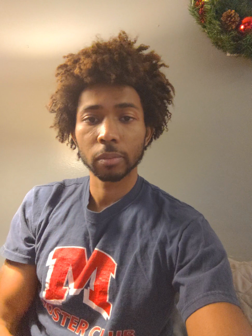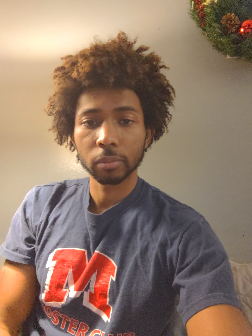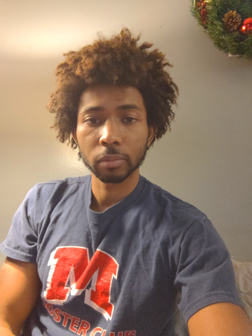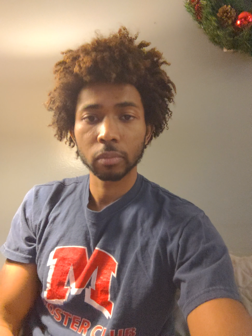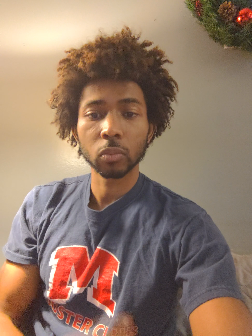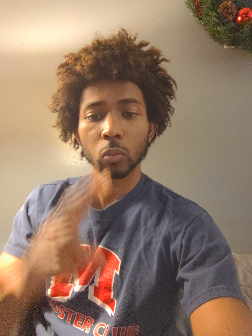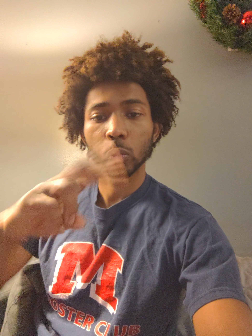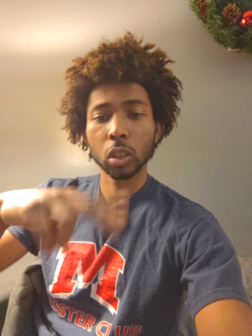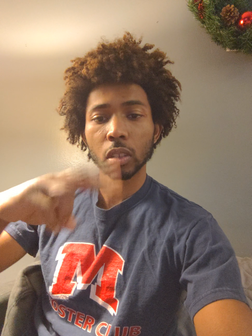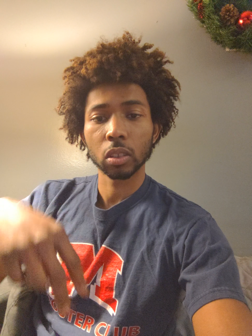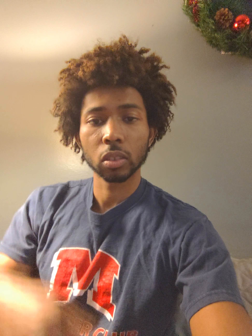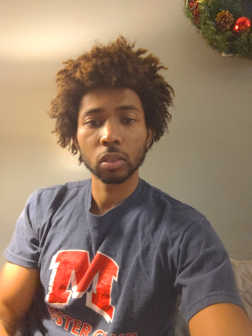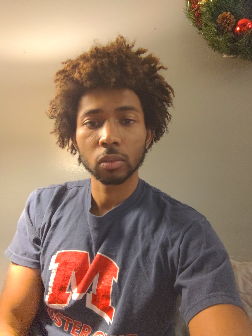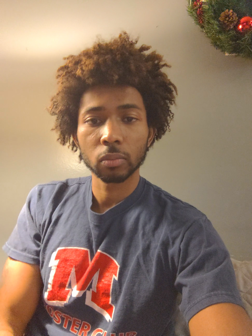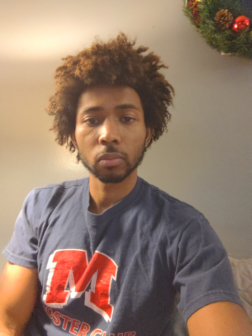read